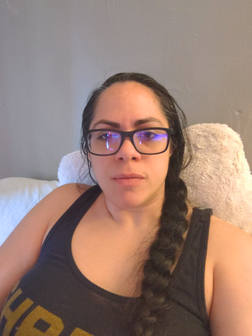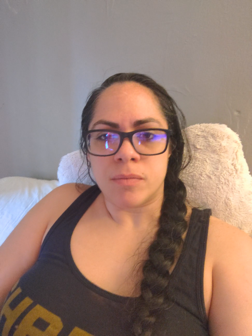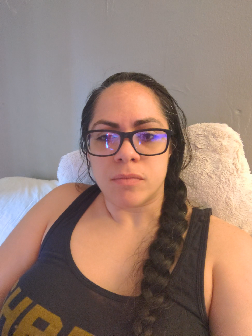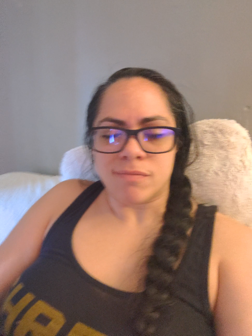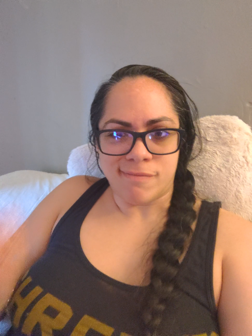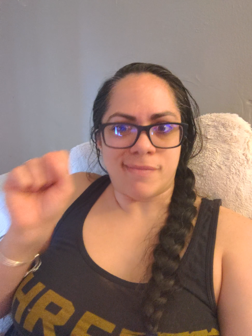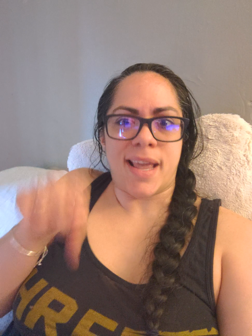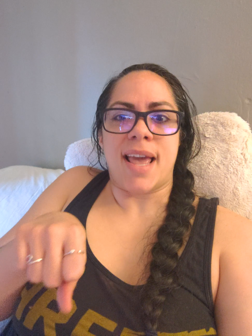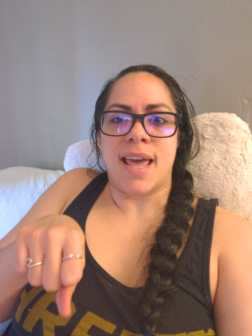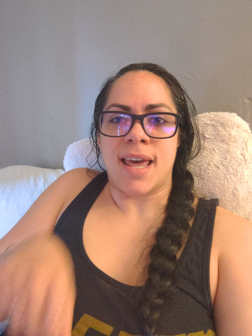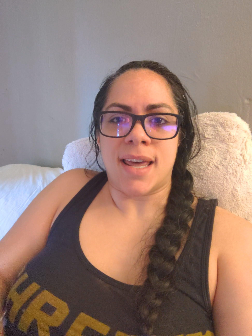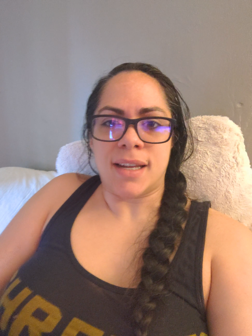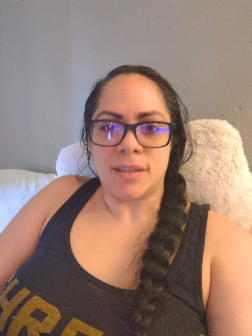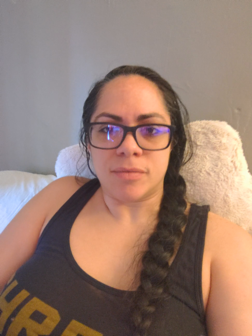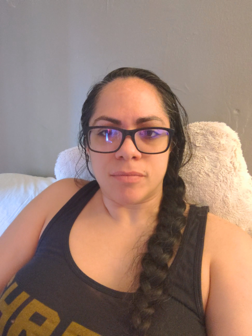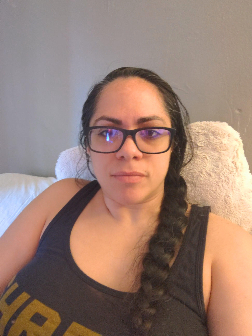can